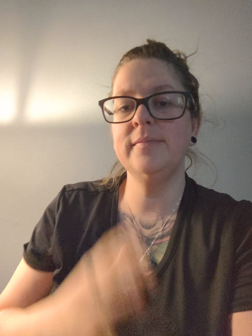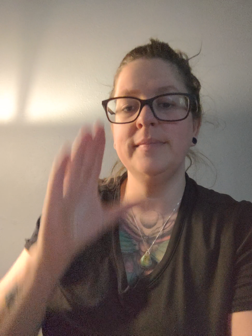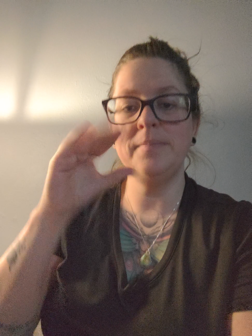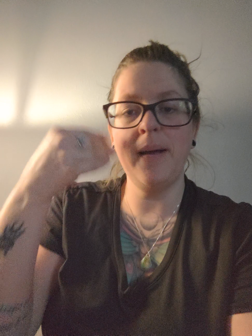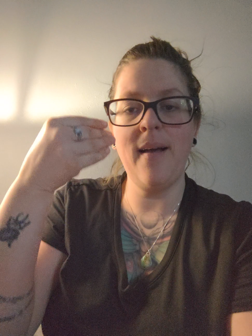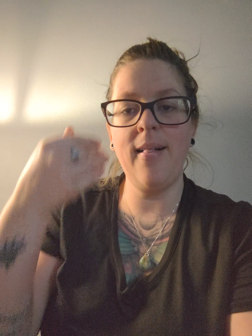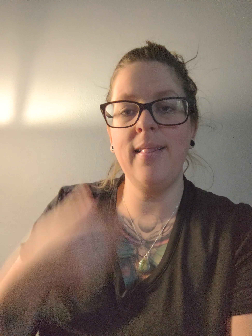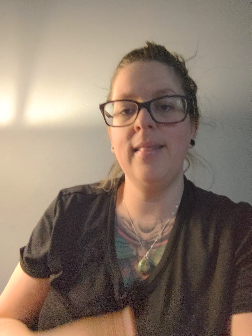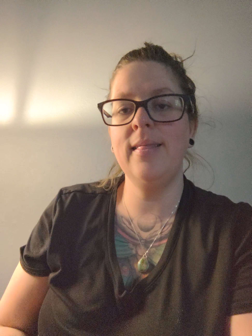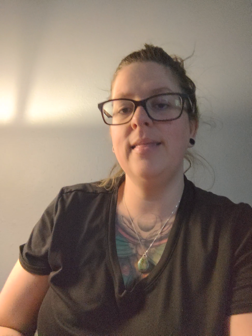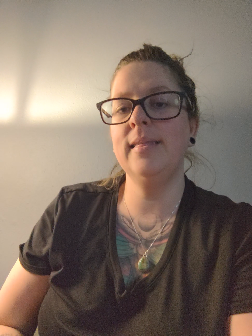smile